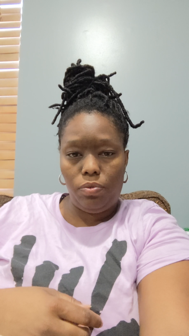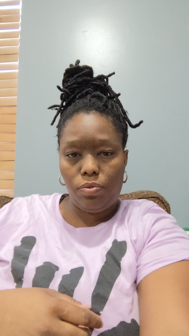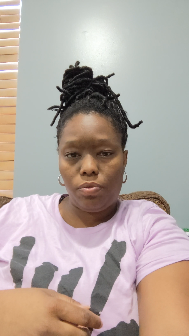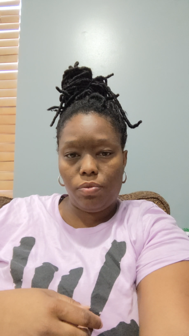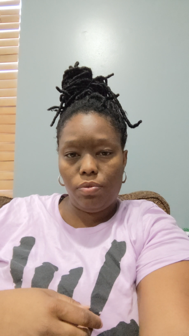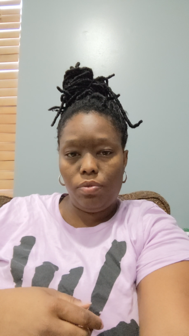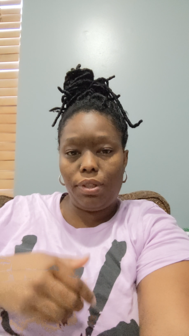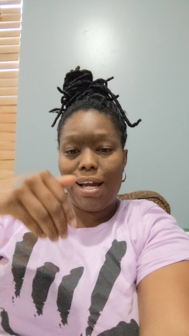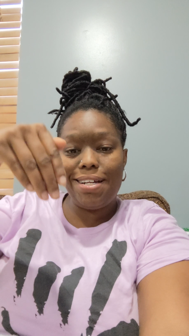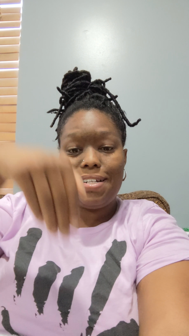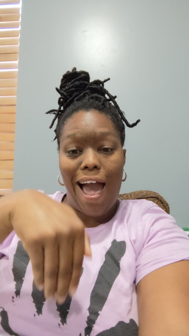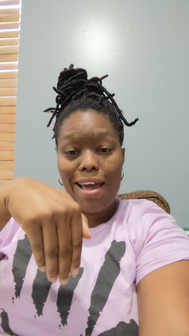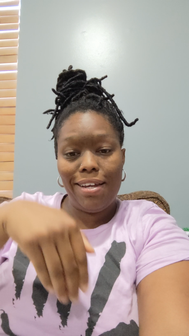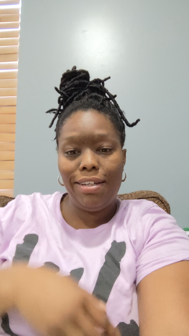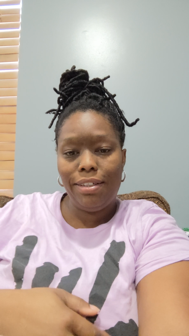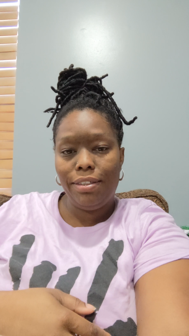night night